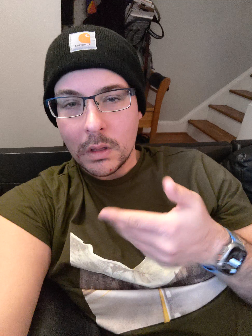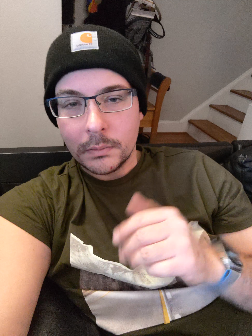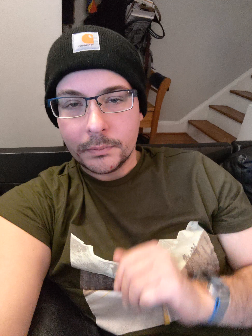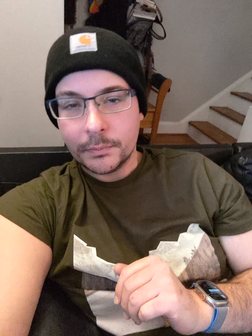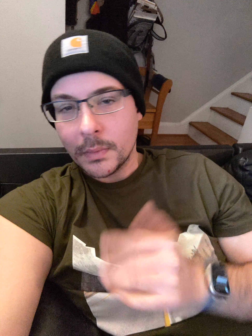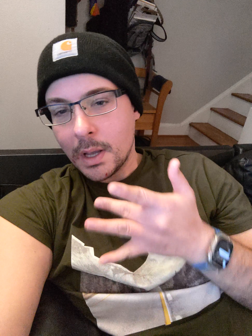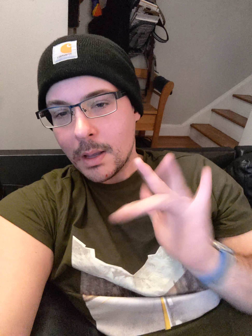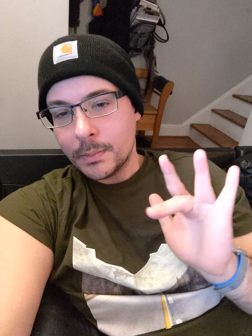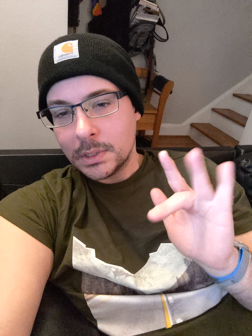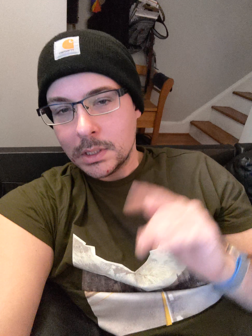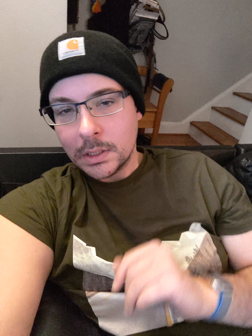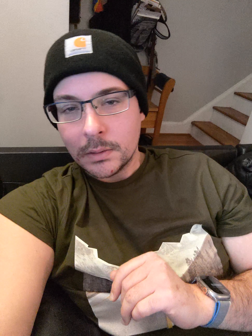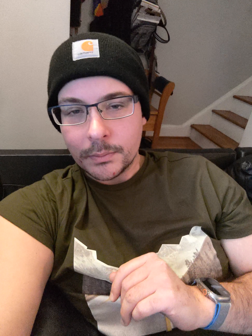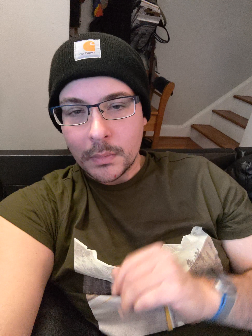empty